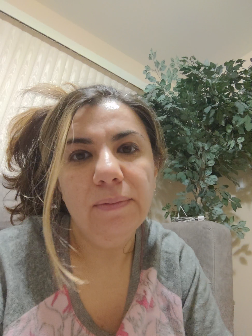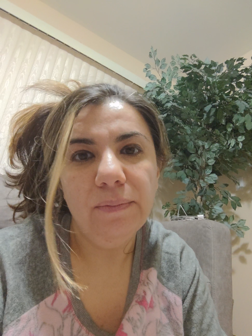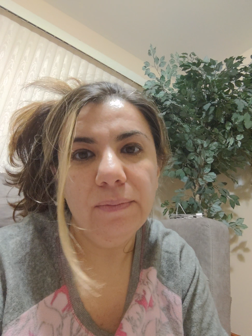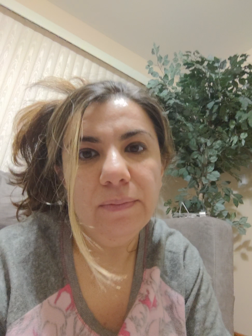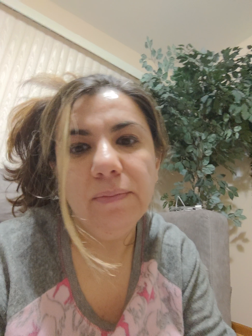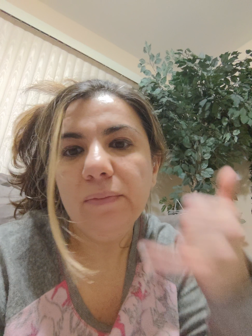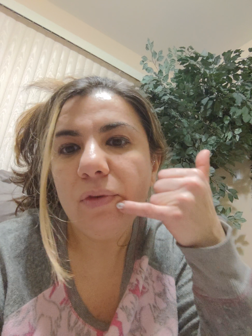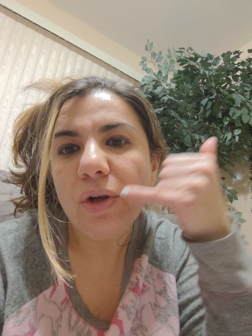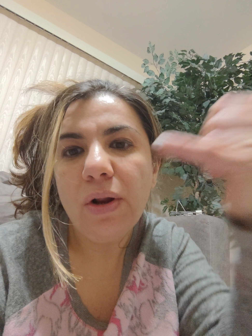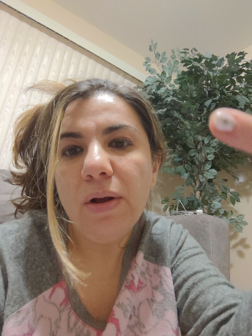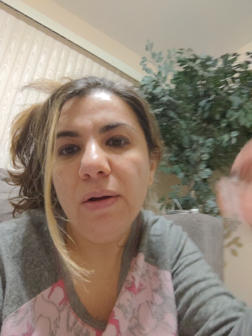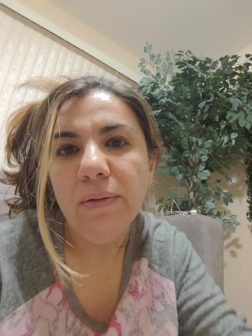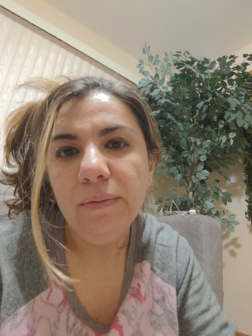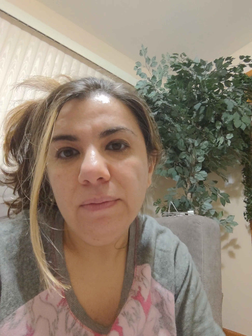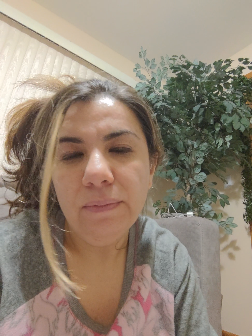call on the phone